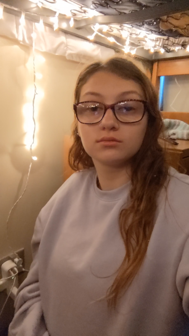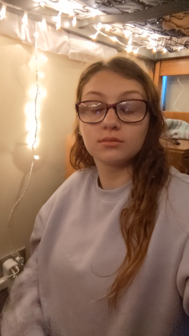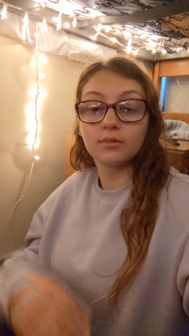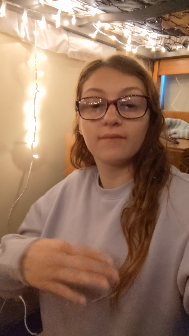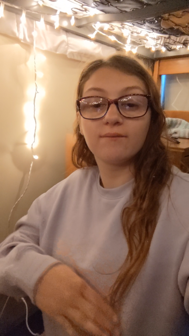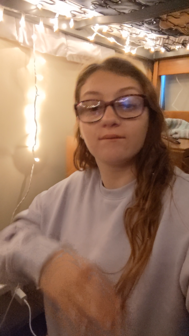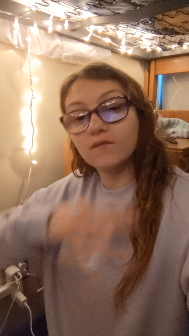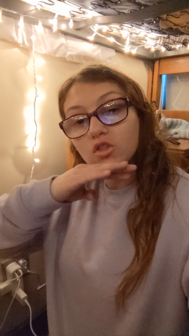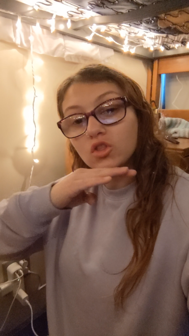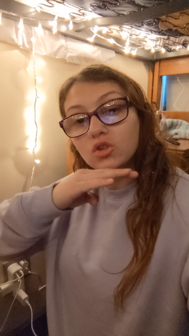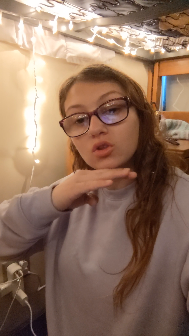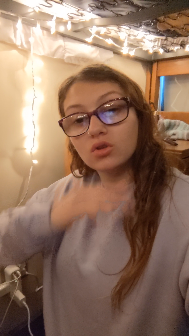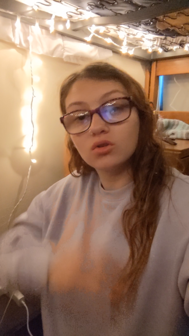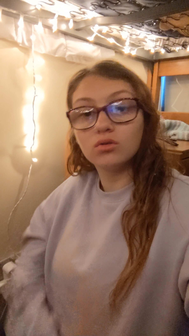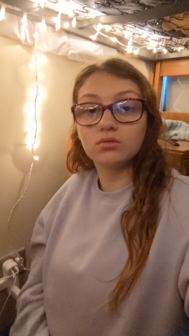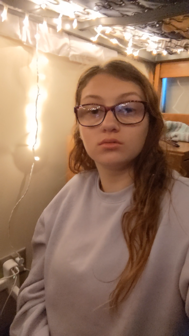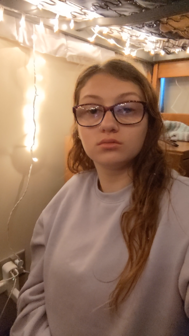full